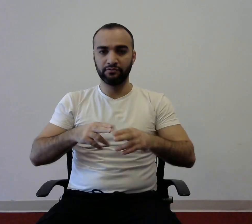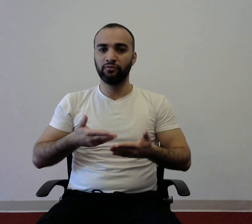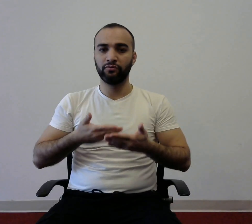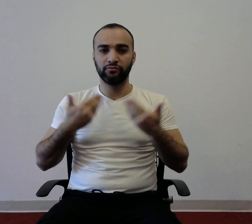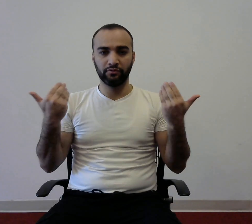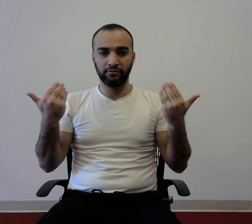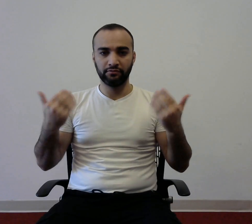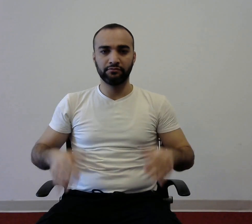yoxdur